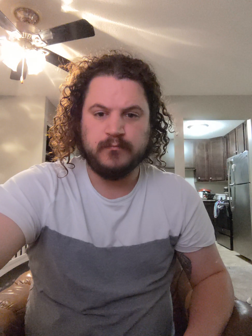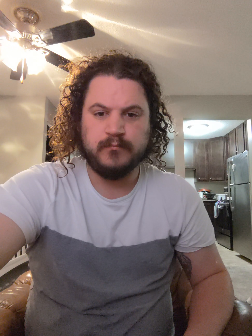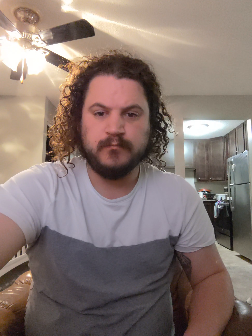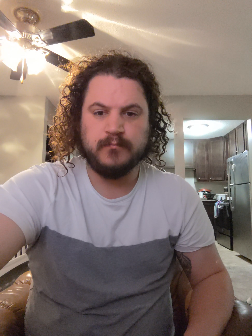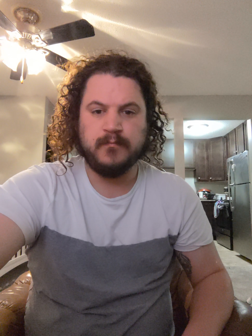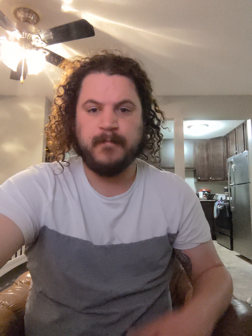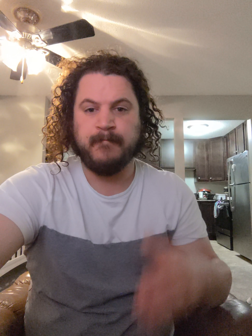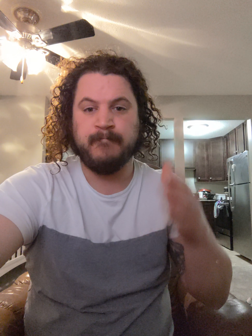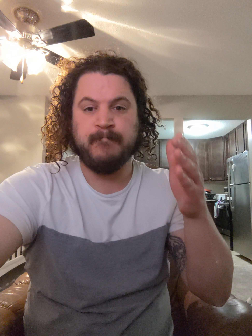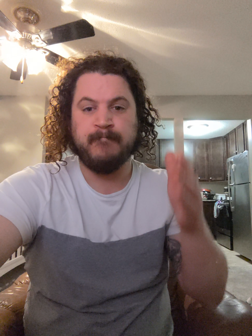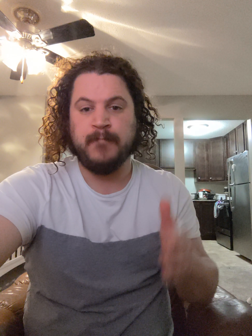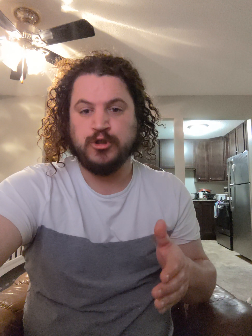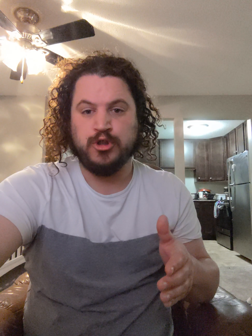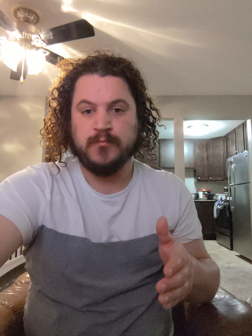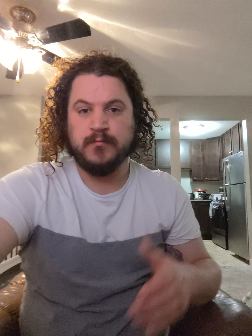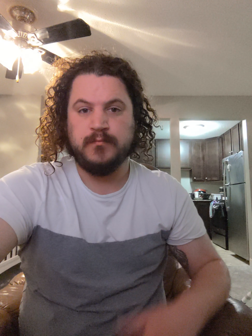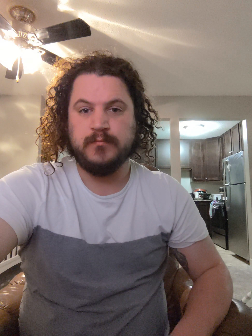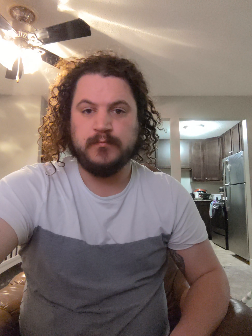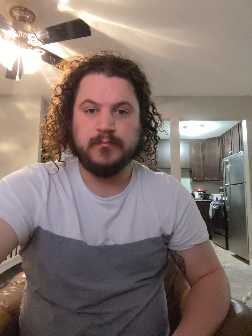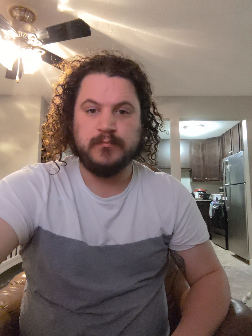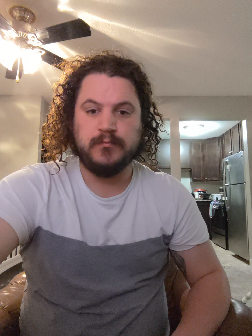person